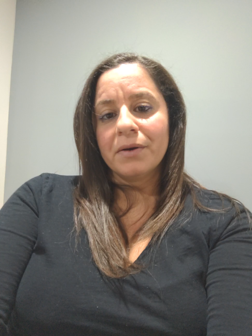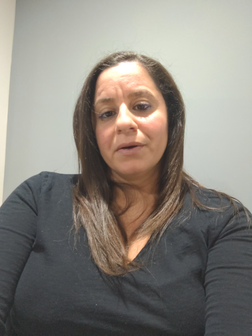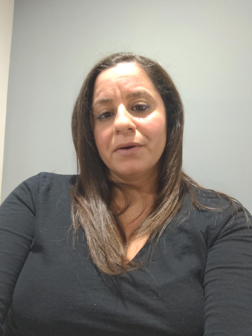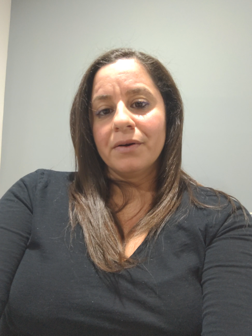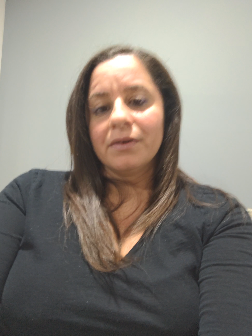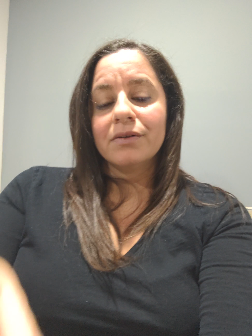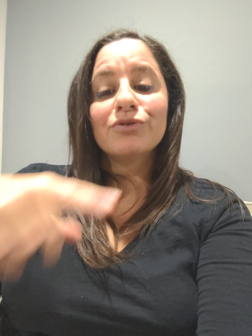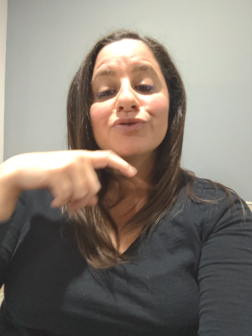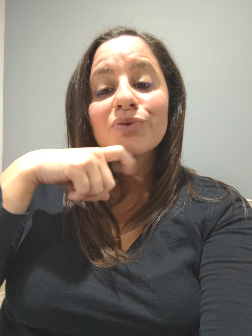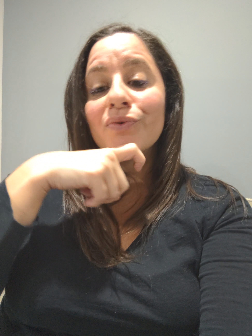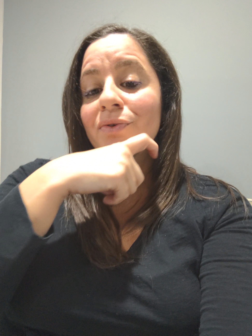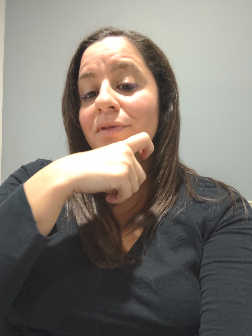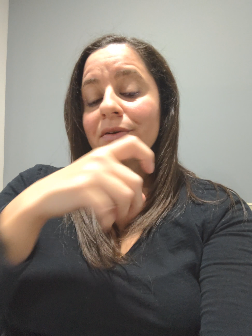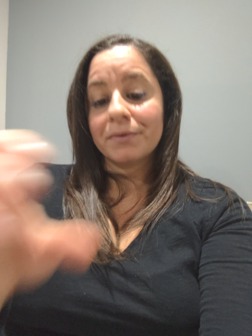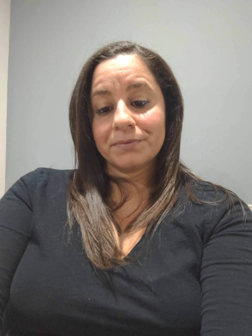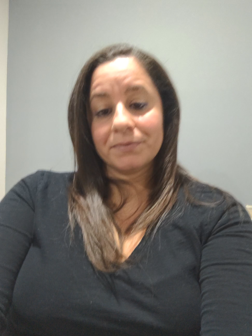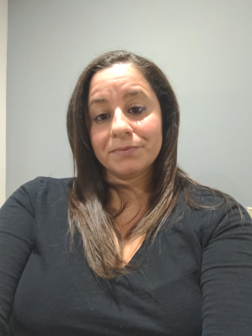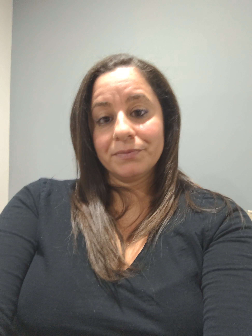cereal